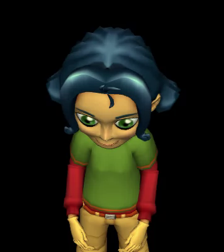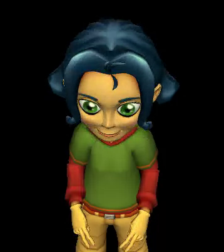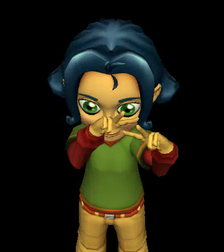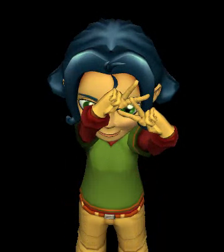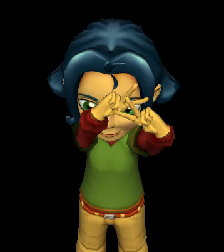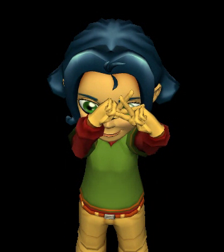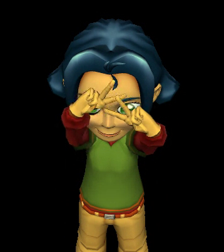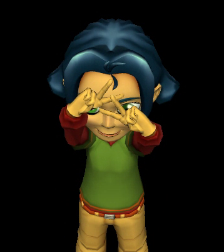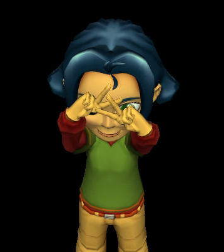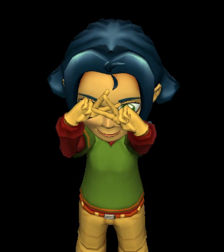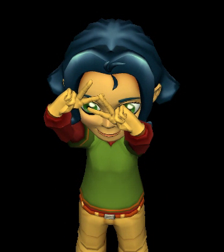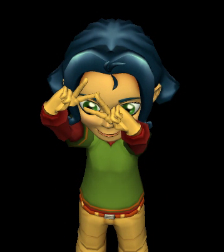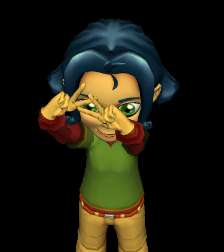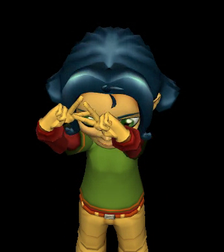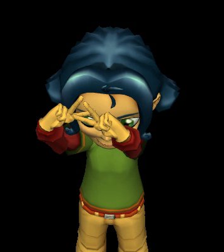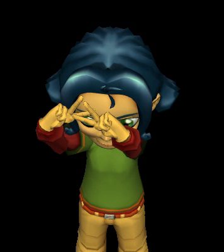نجمة